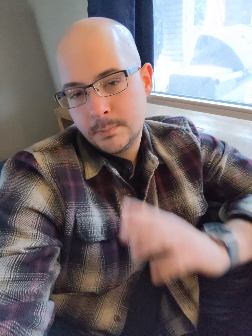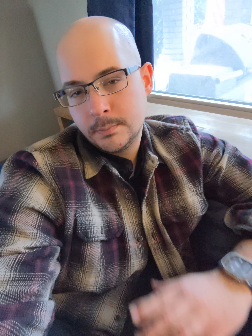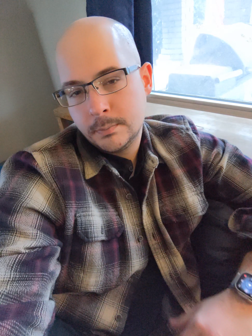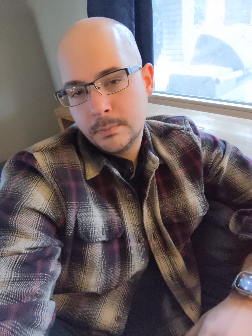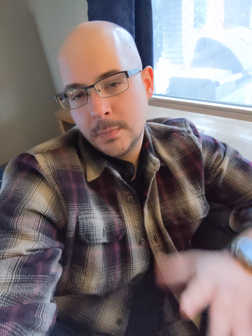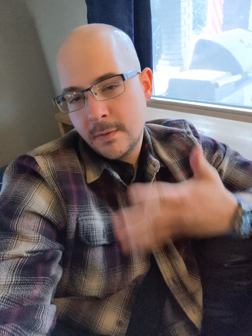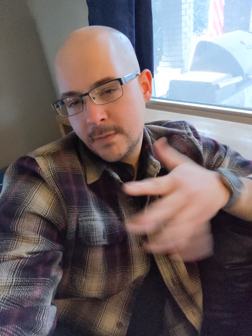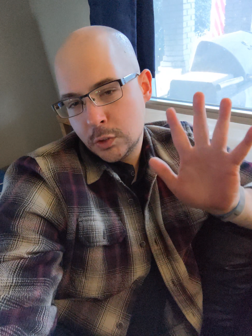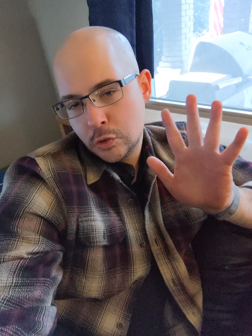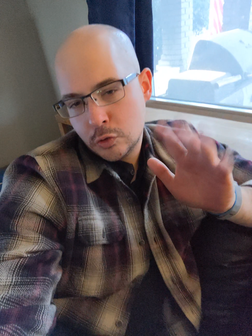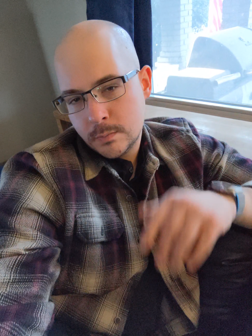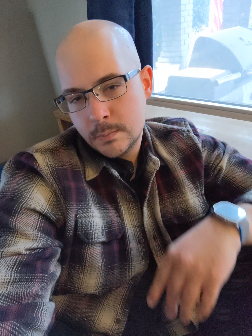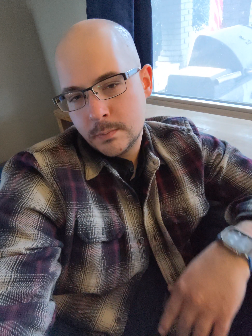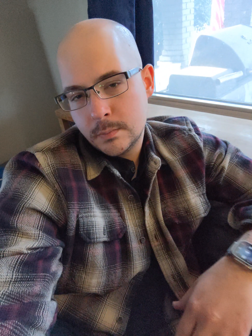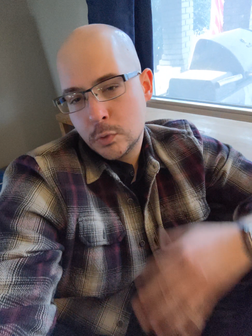finish